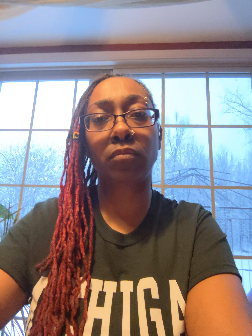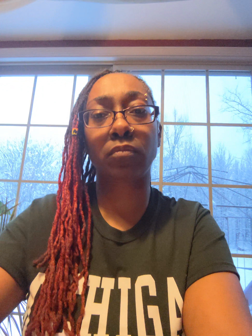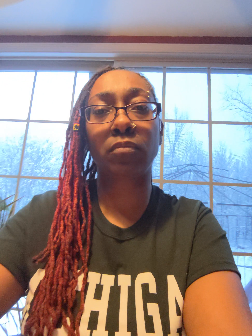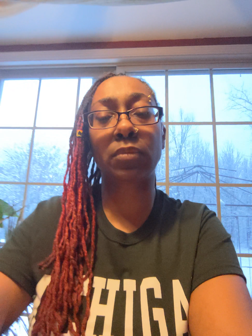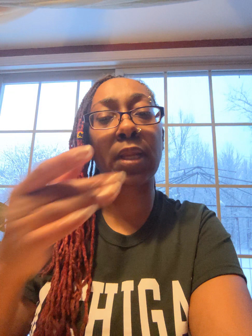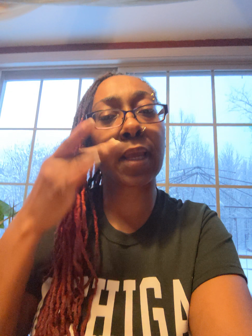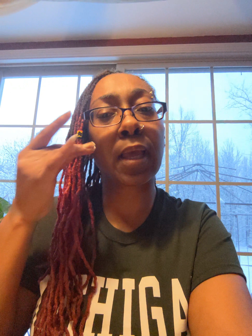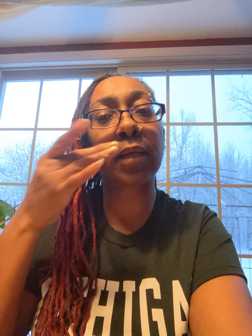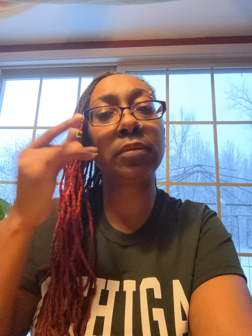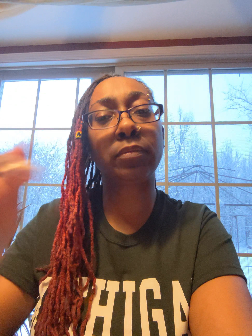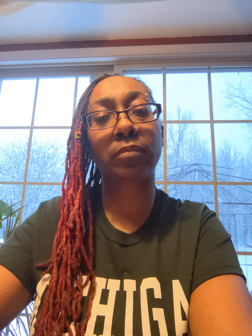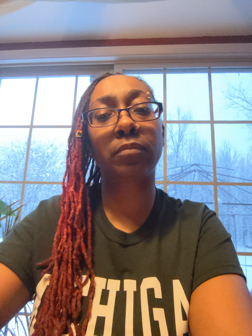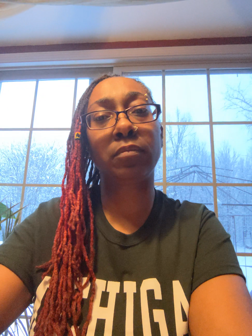cat